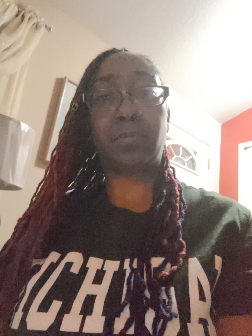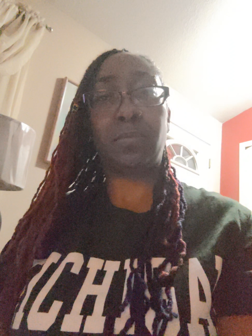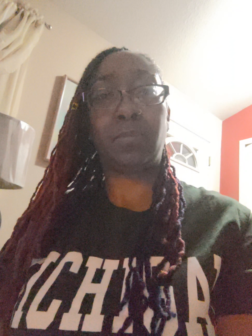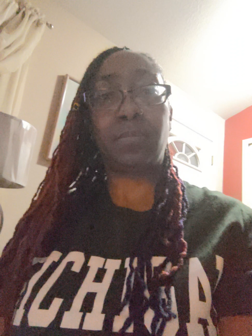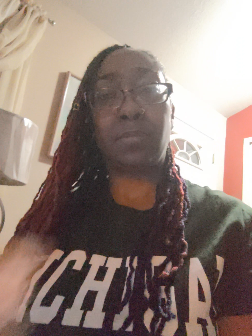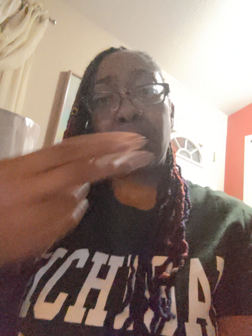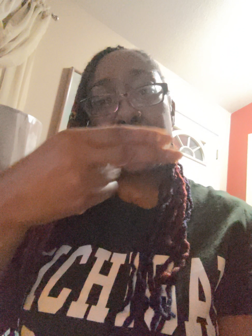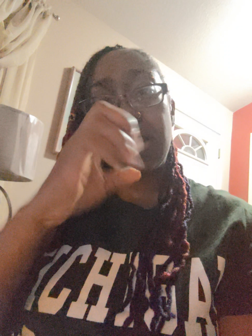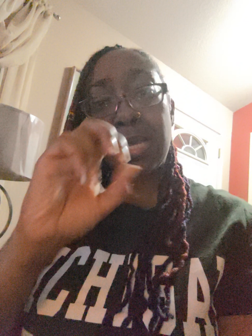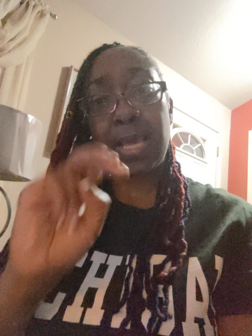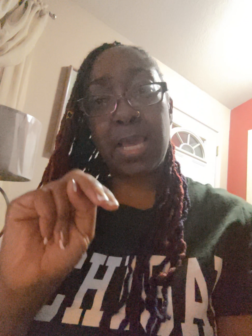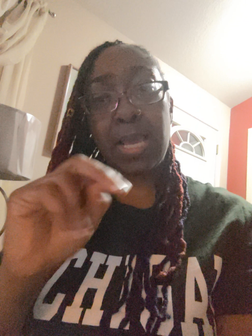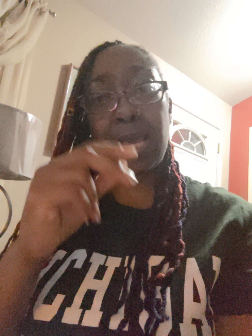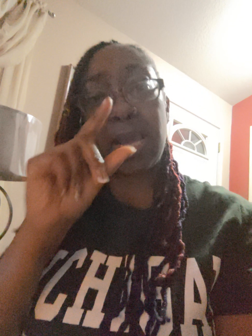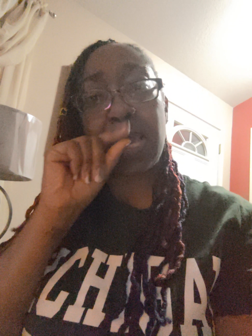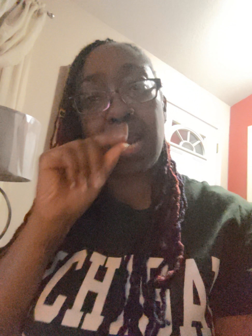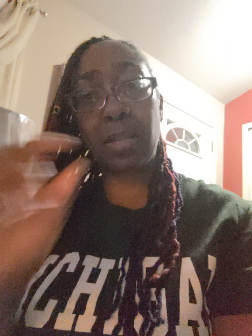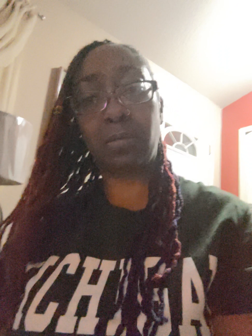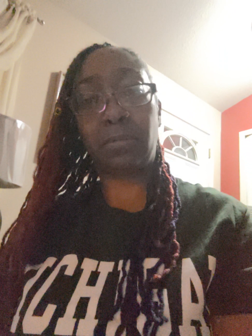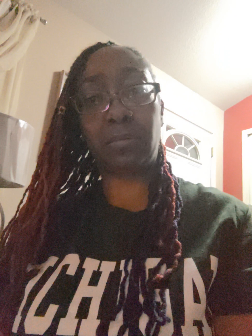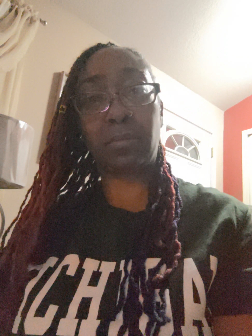hen